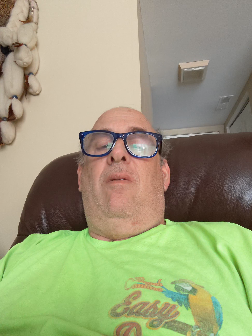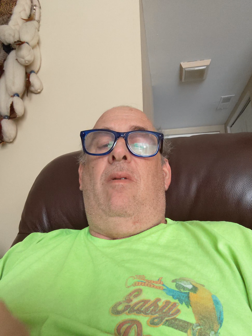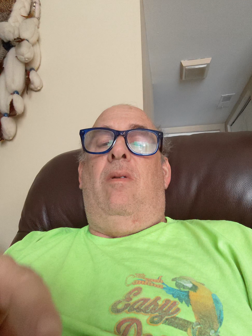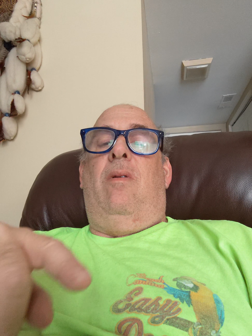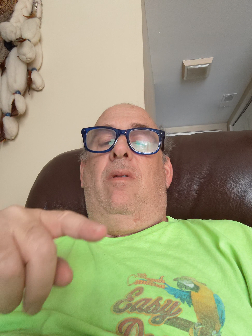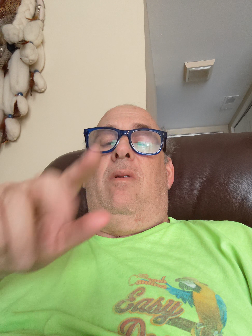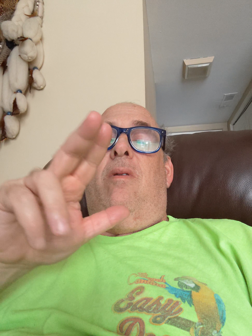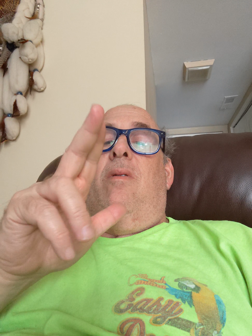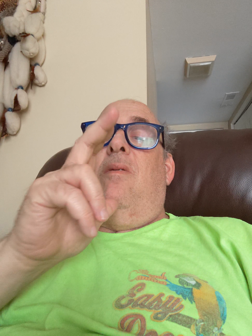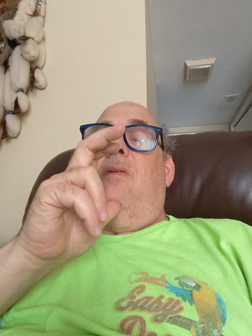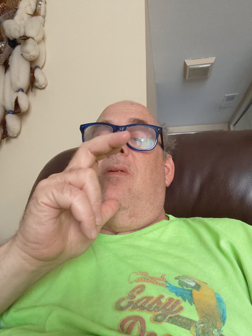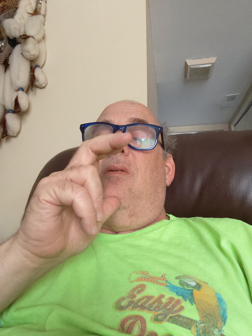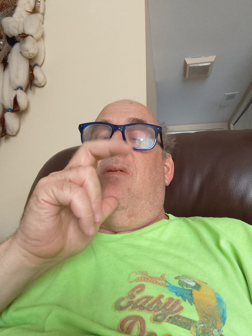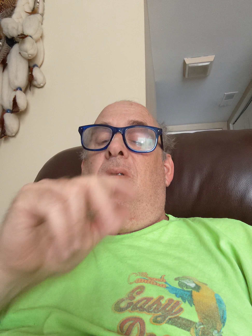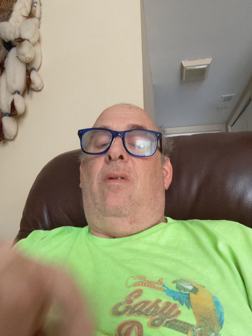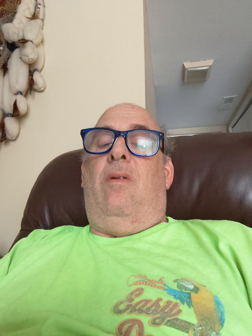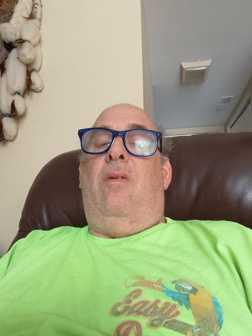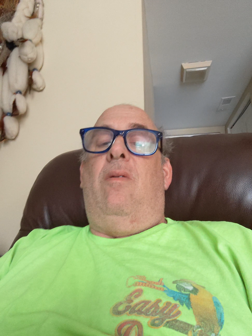hen